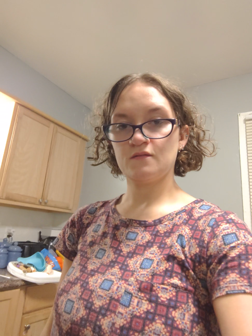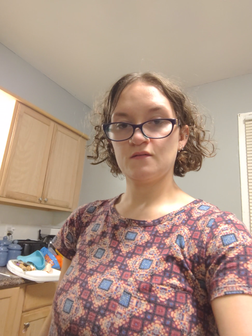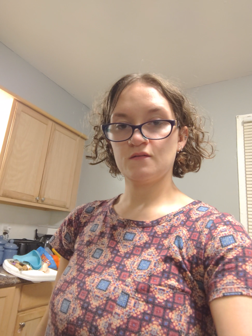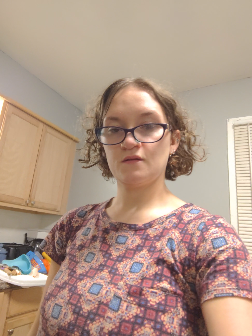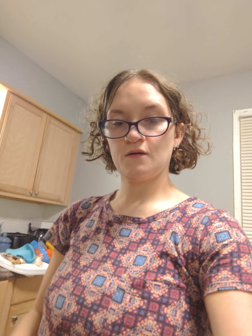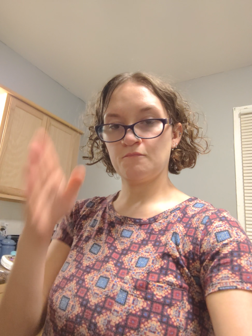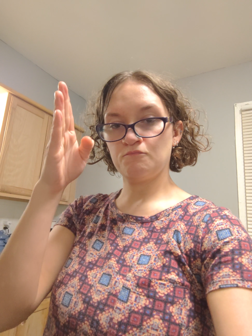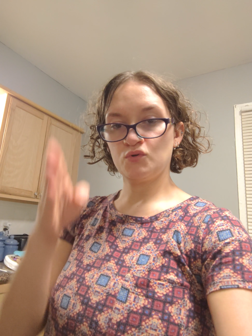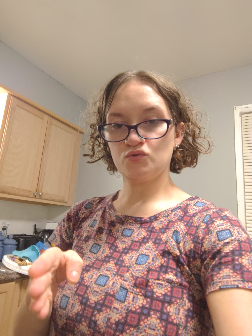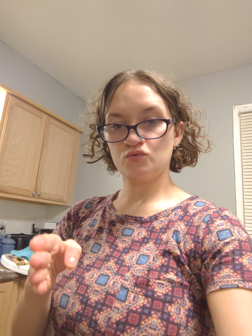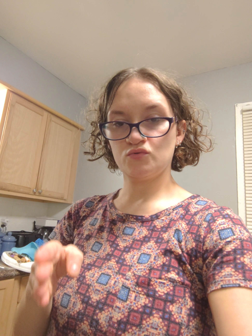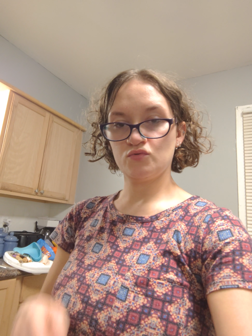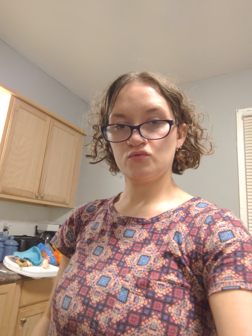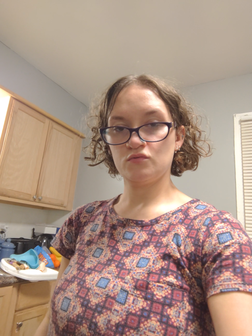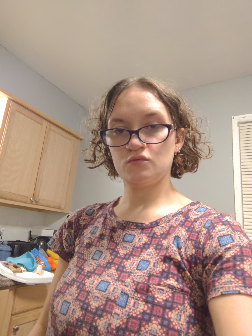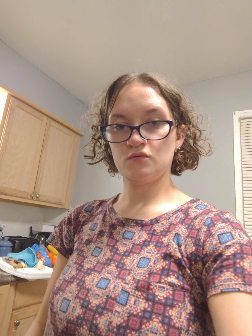person